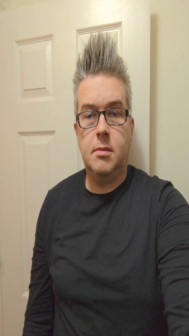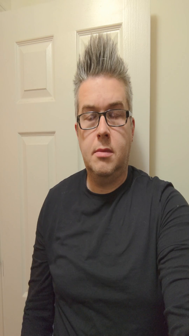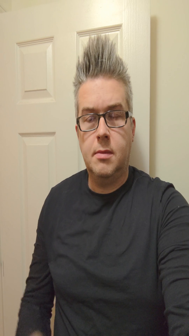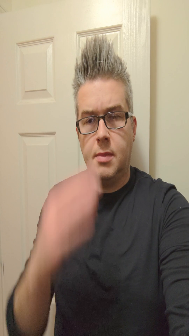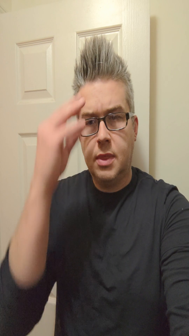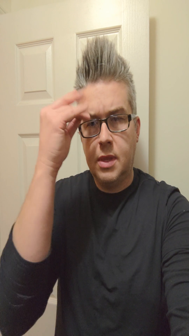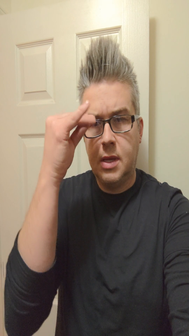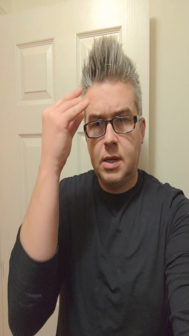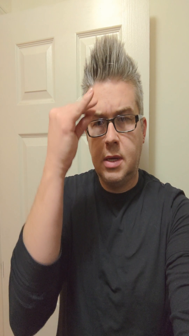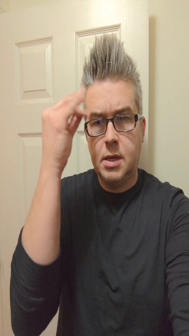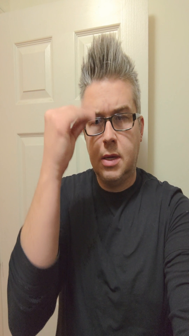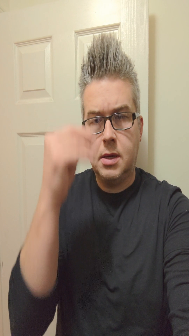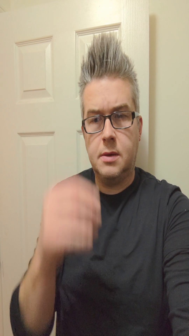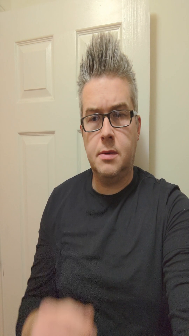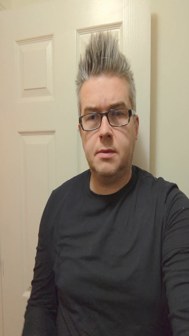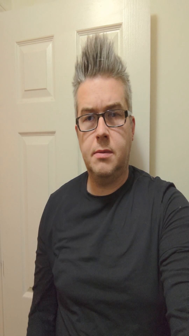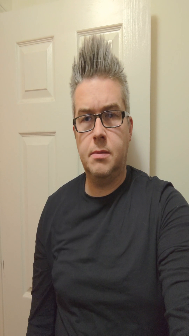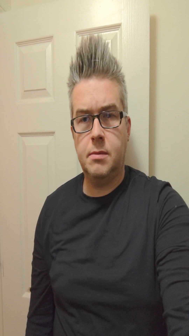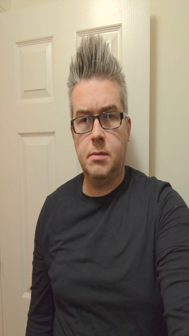think